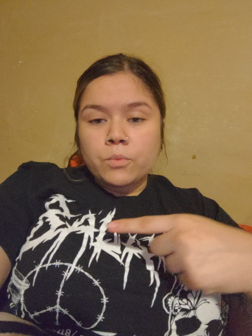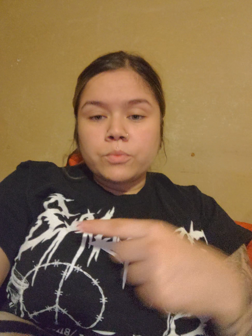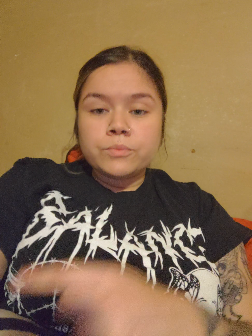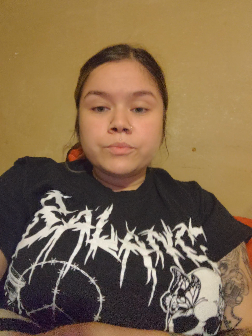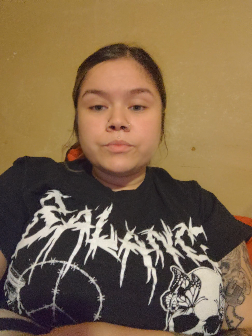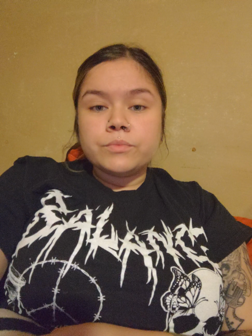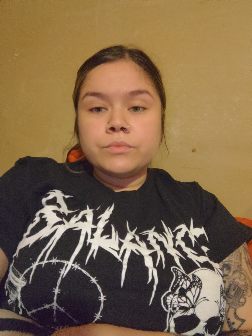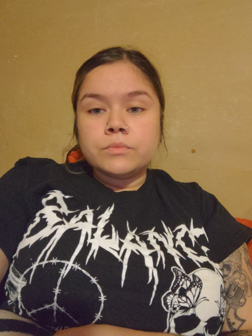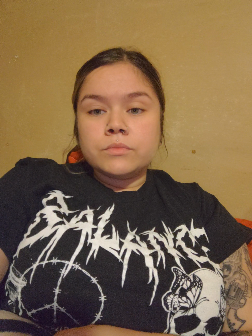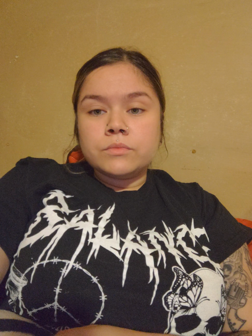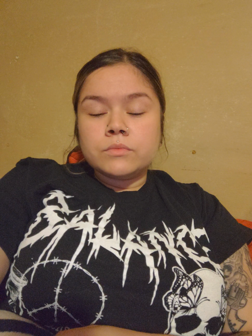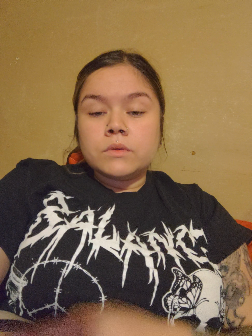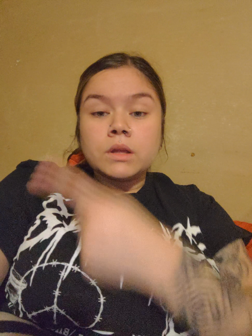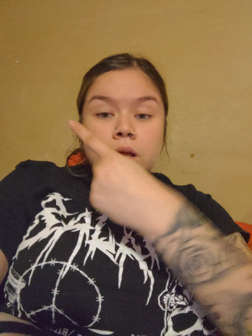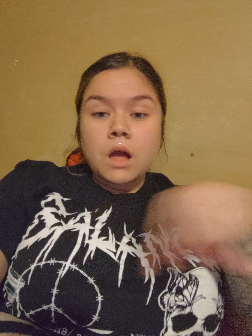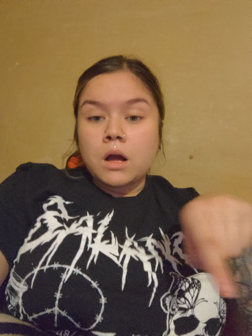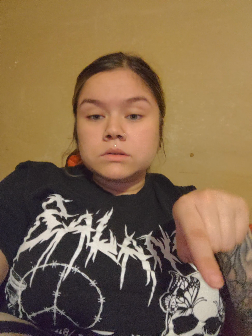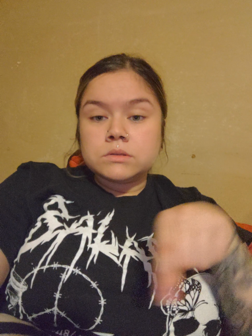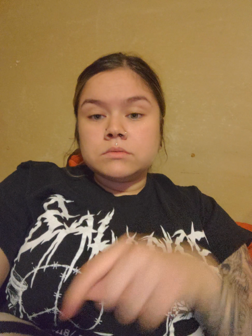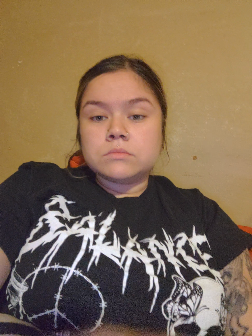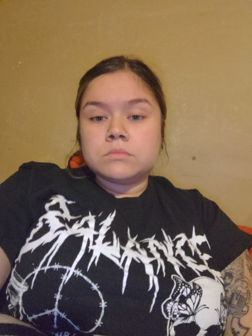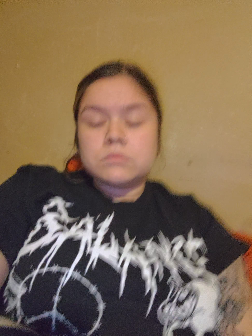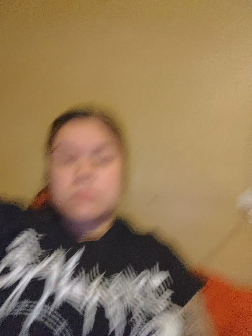cut